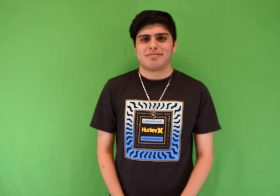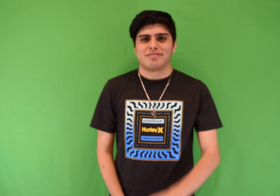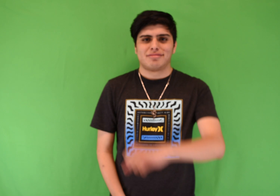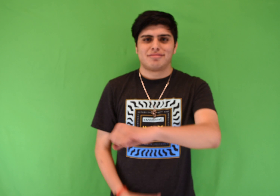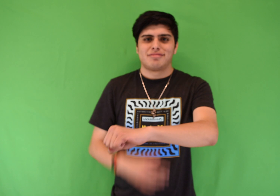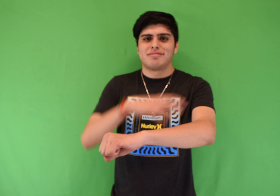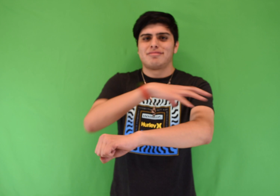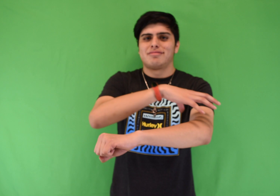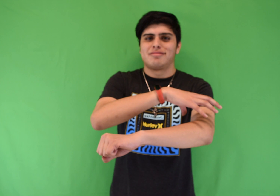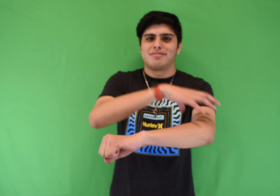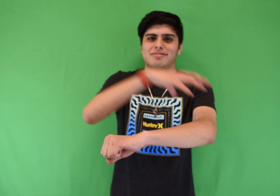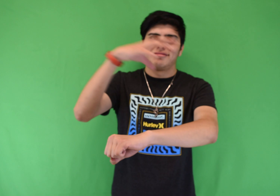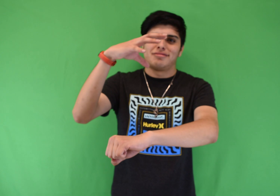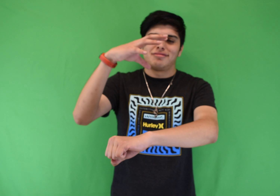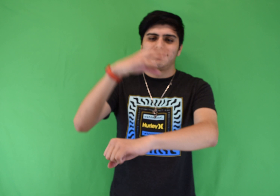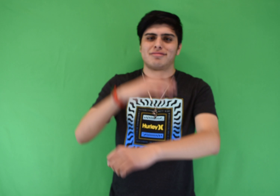brazo hinchado